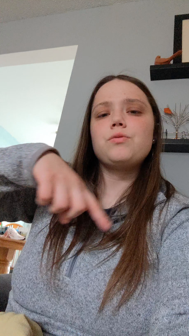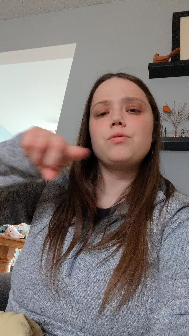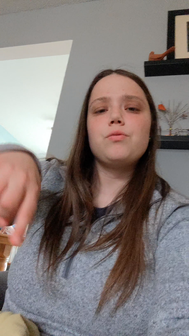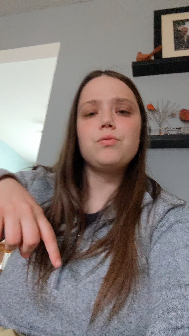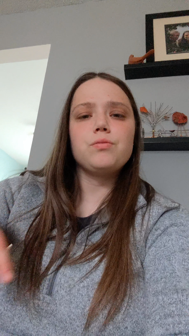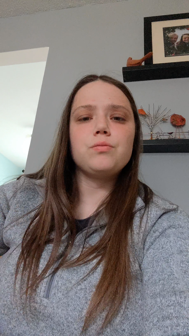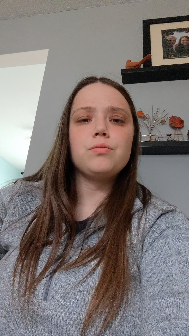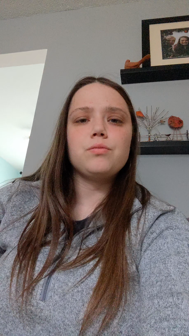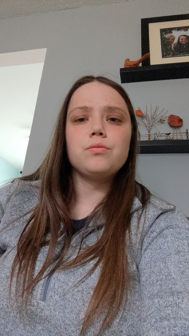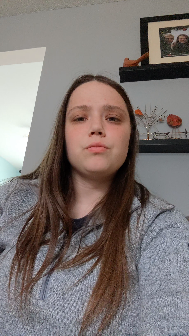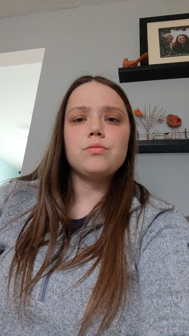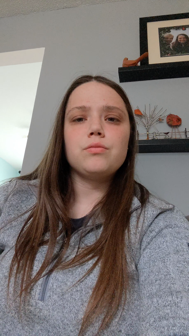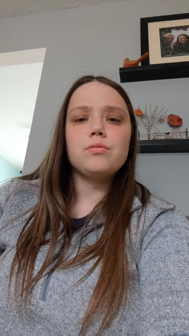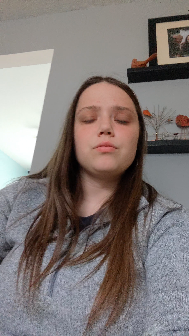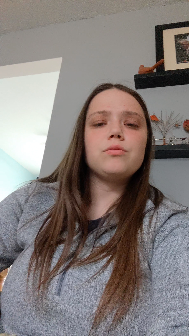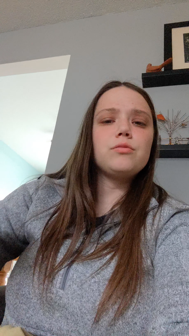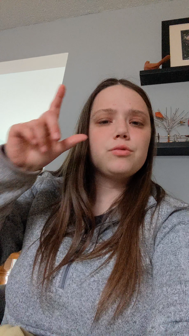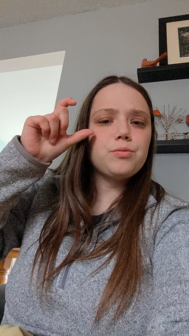camera